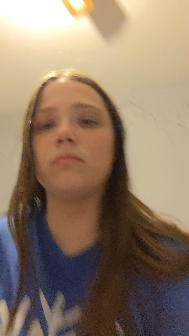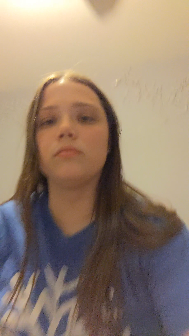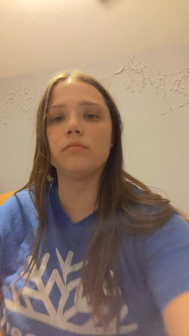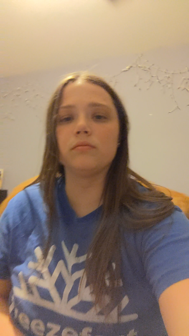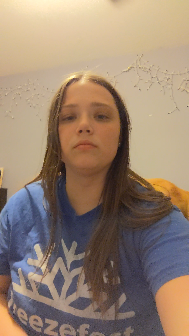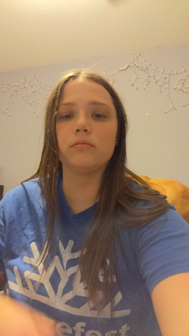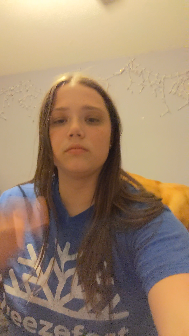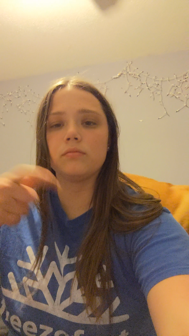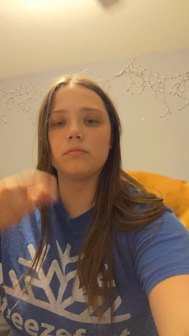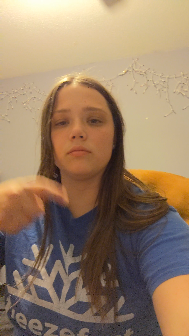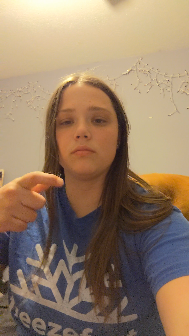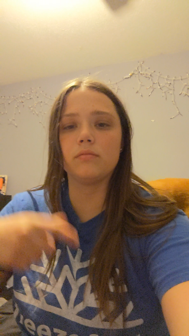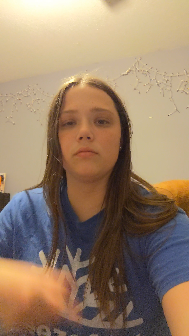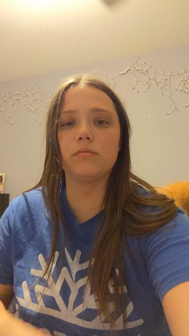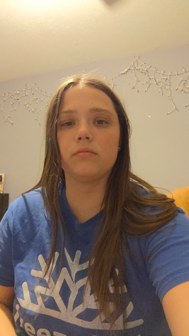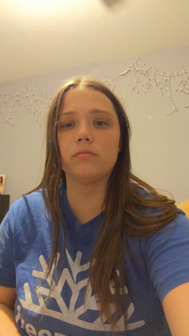plate